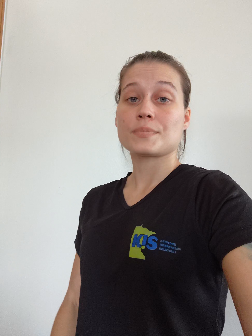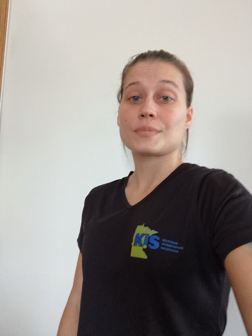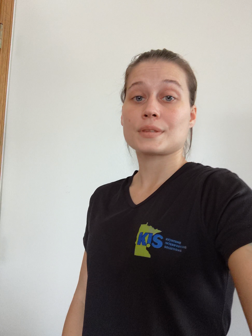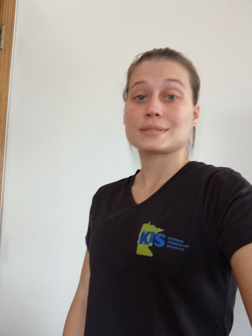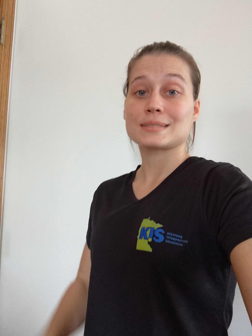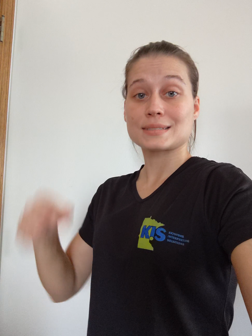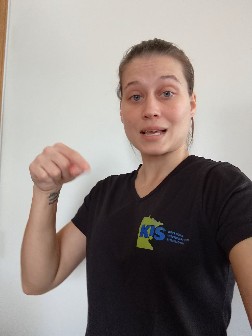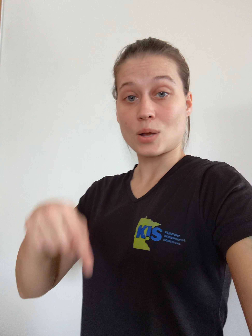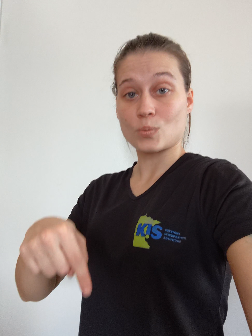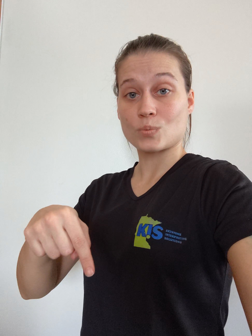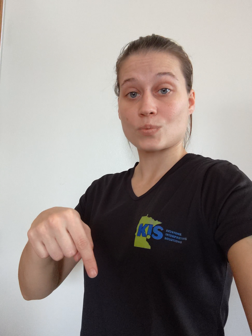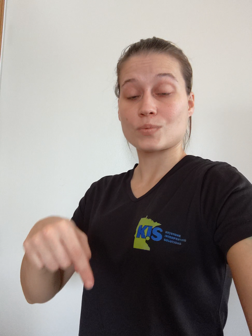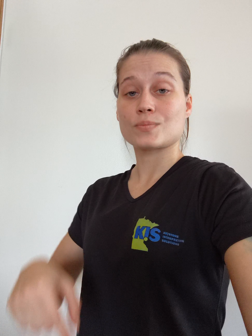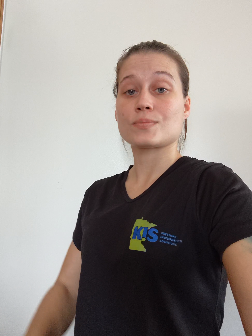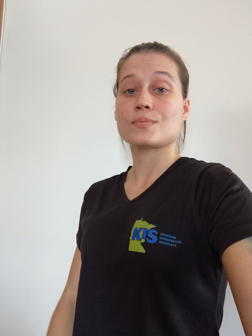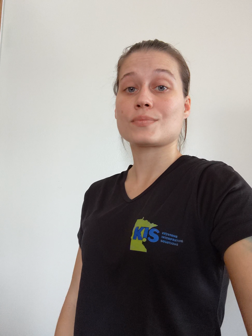down